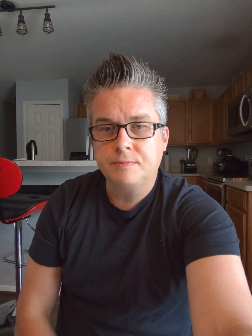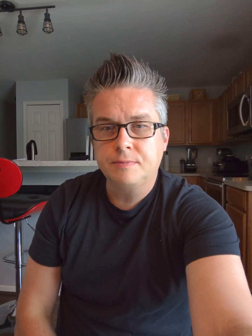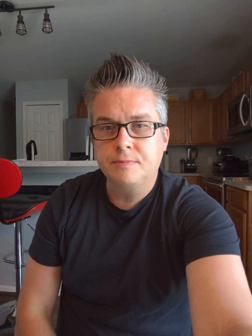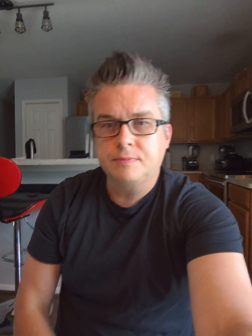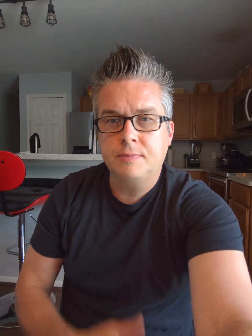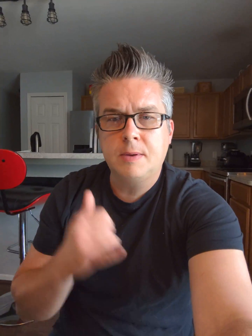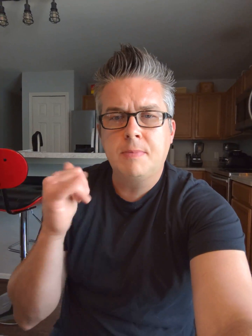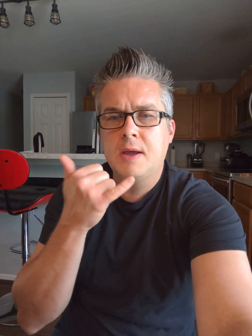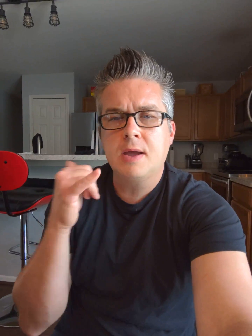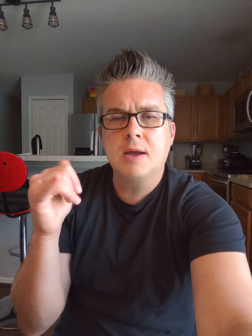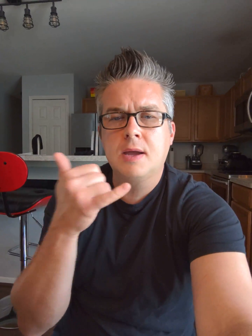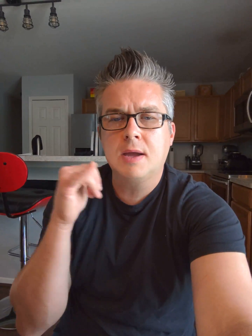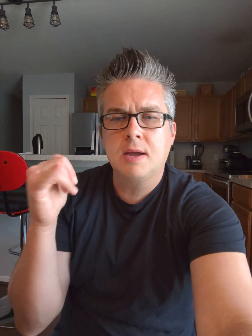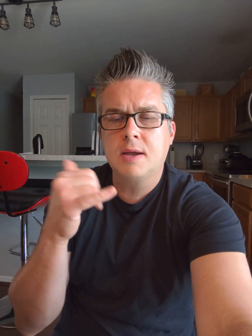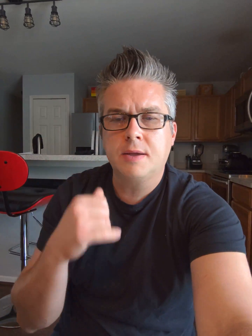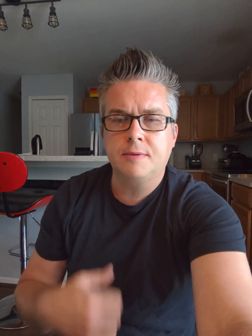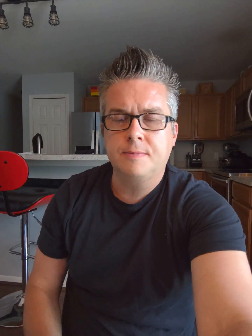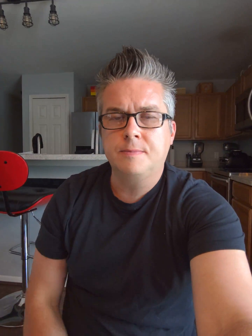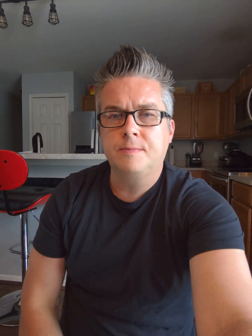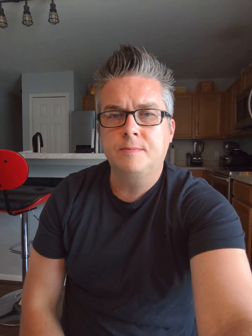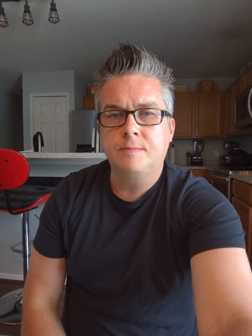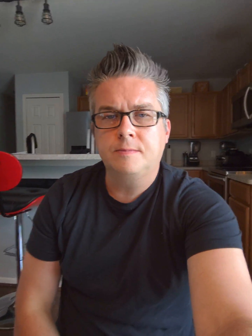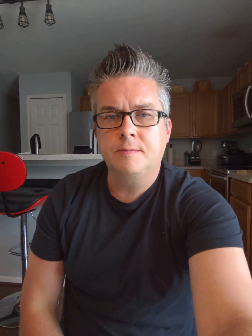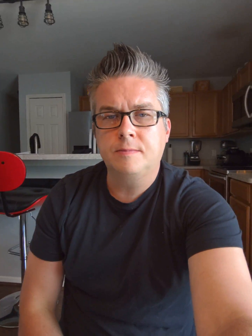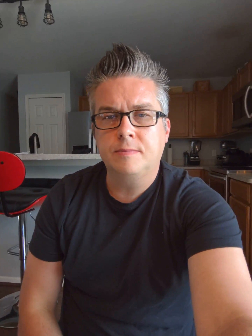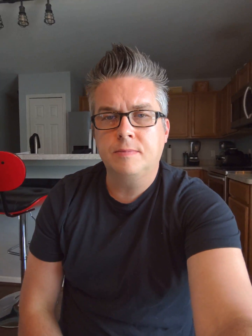play